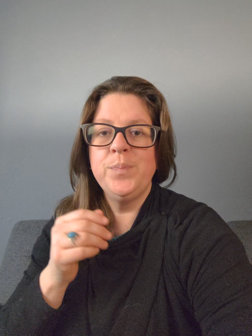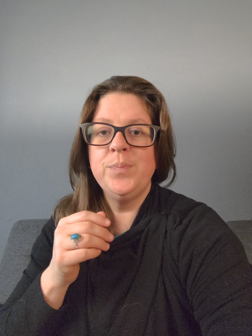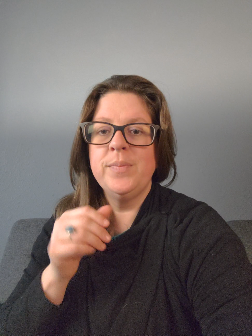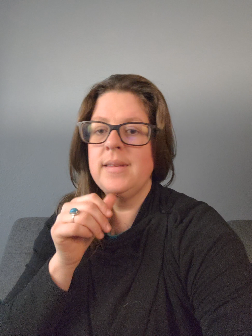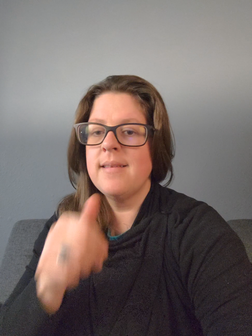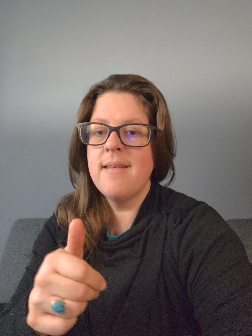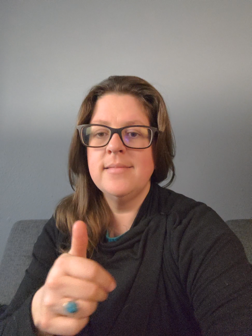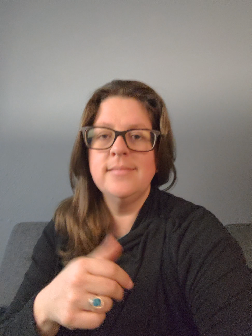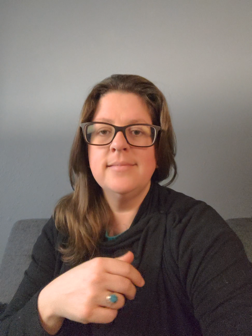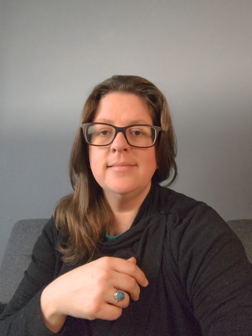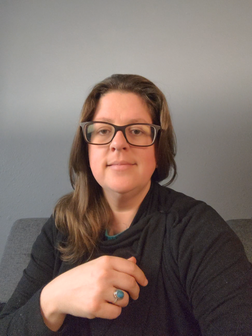not